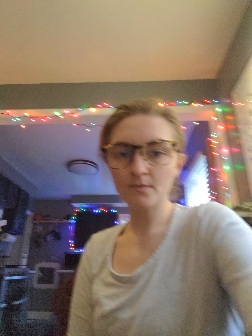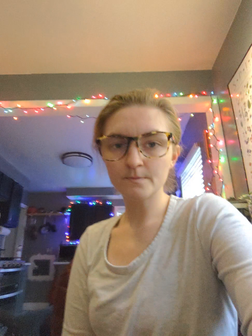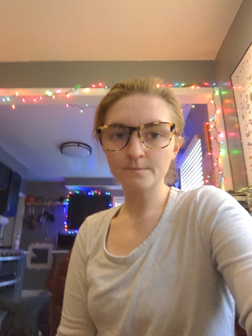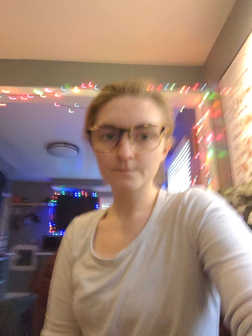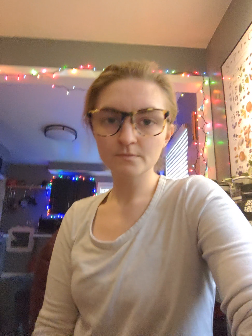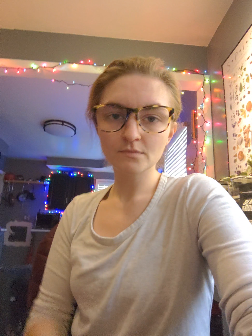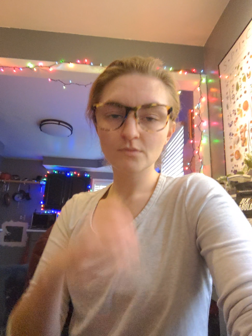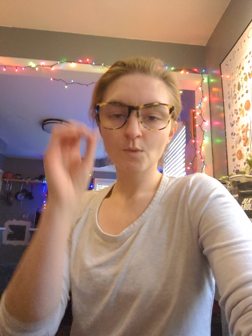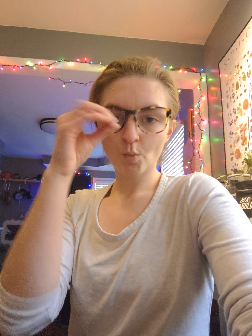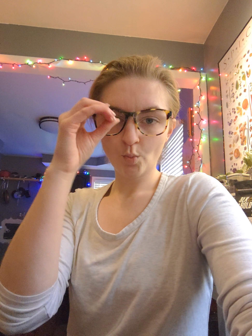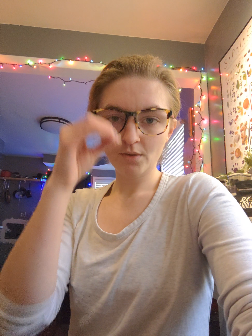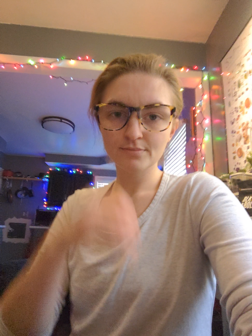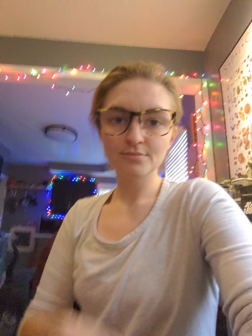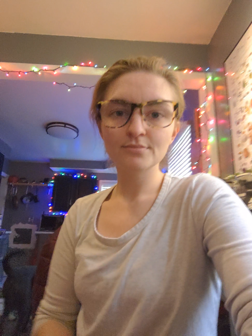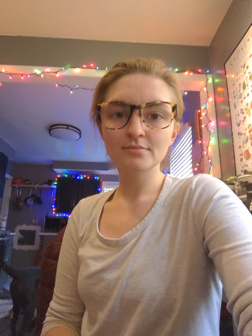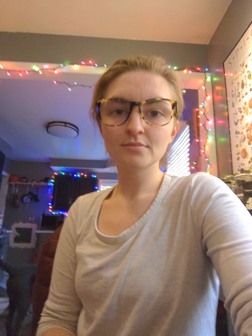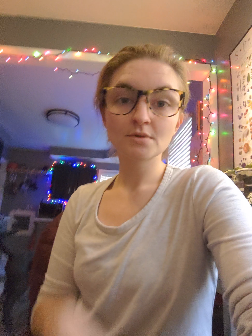owl